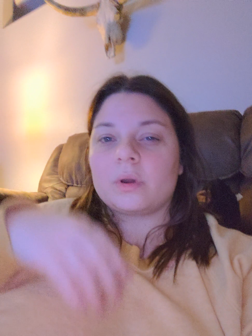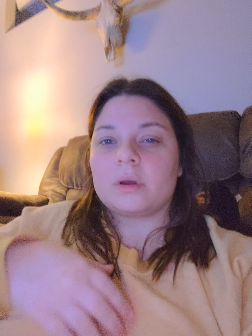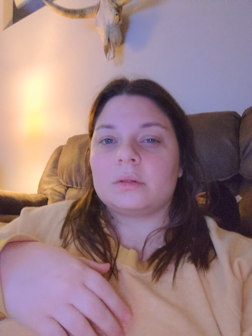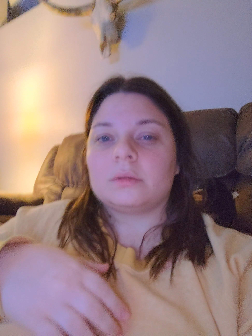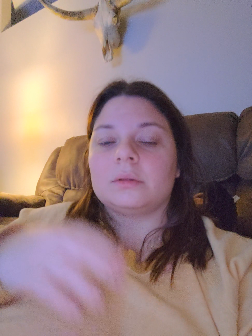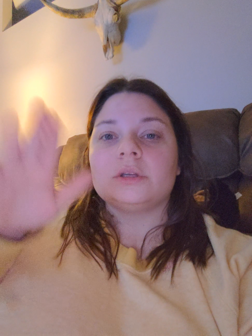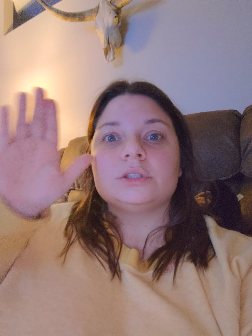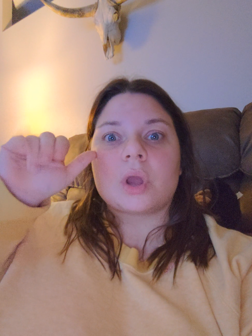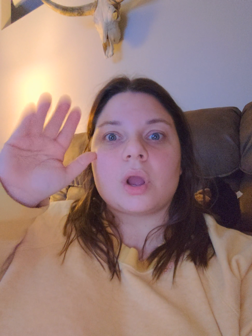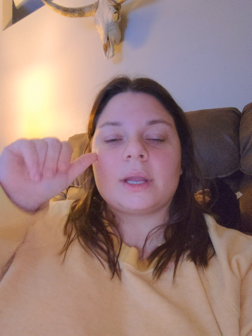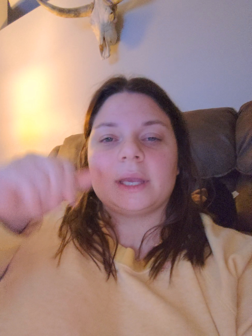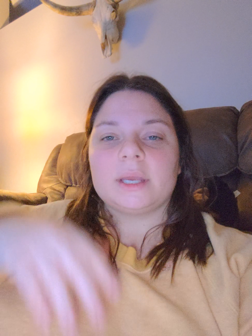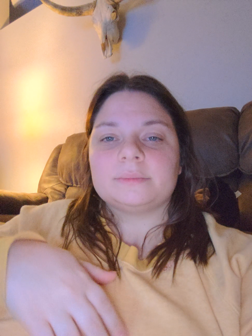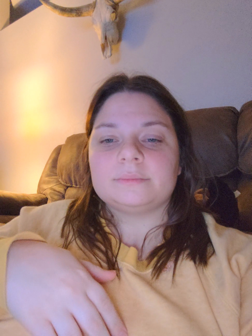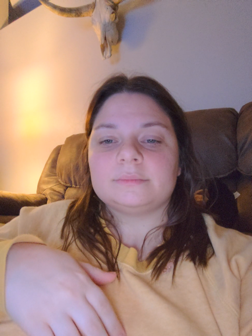donkey